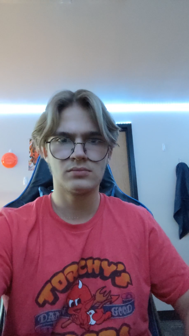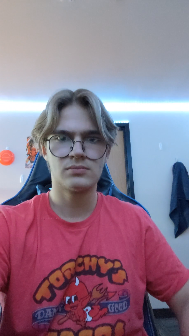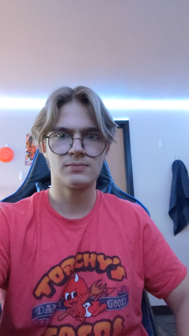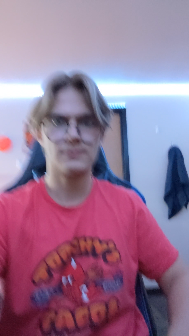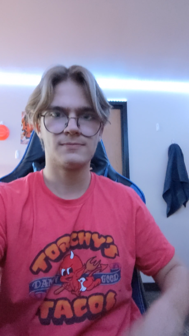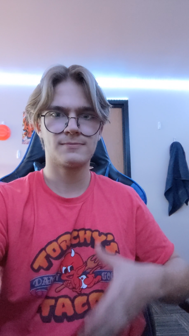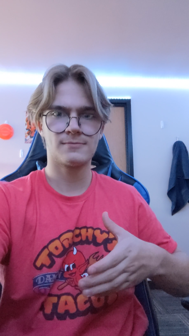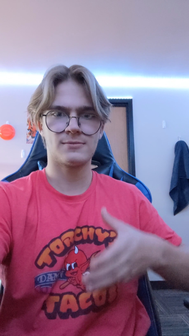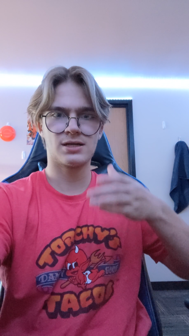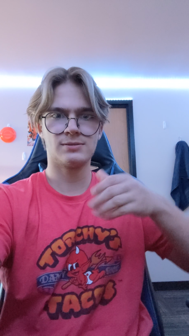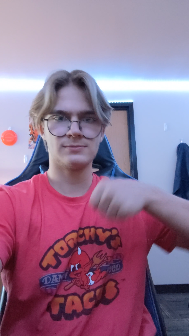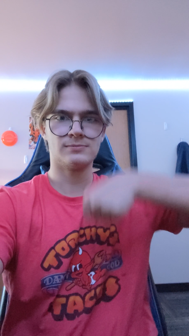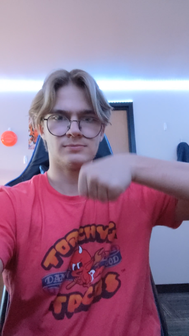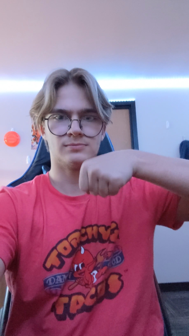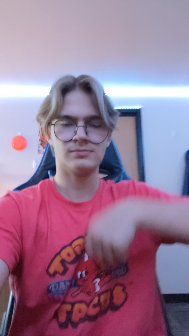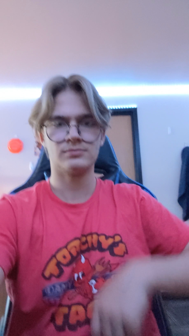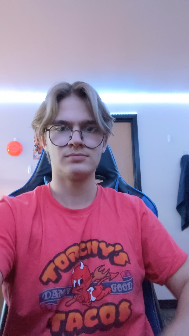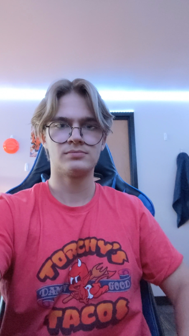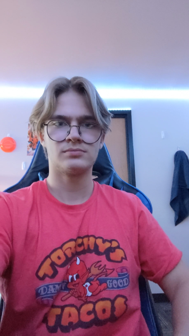bucket